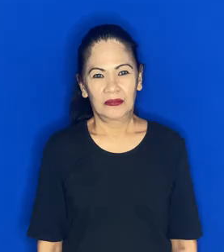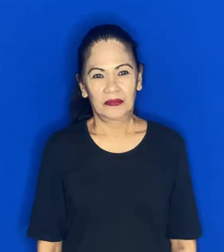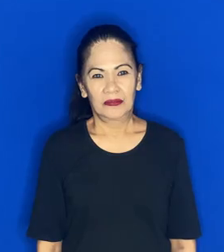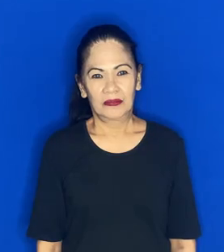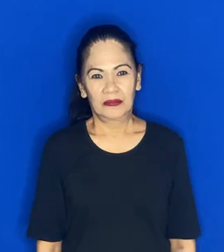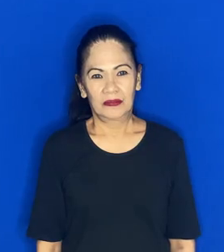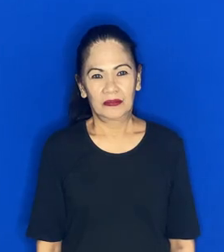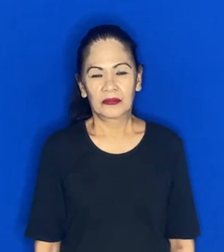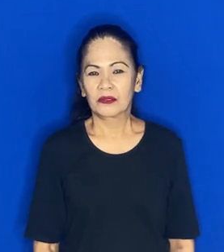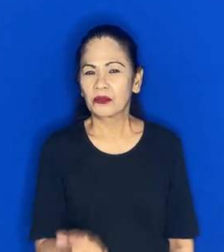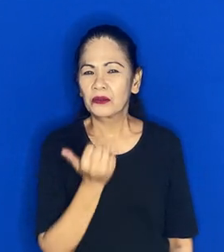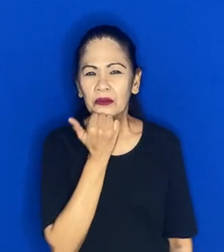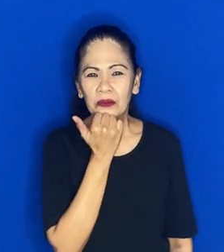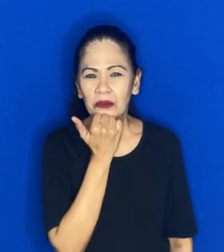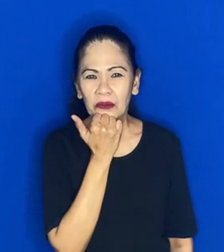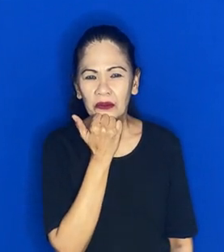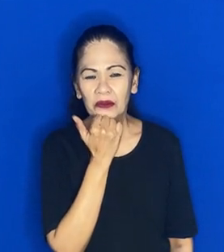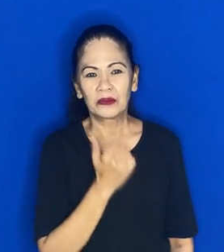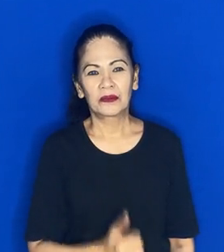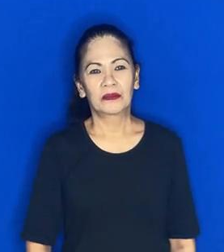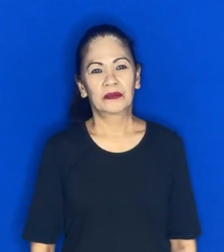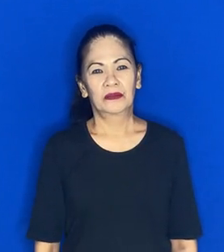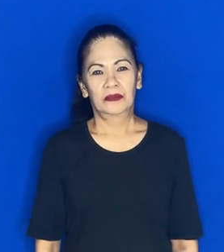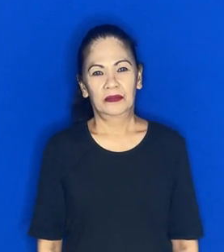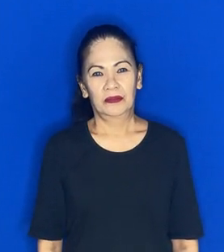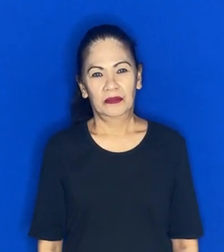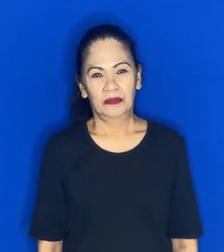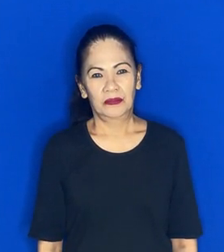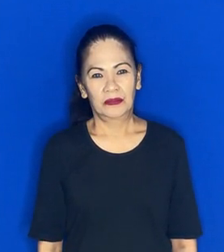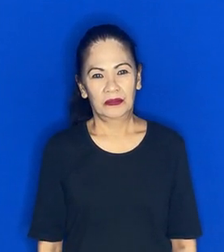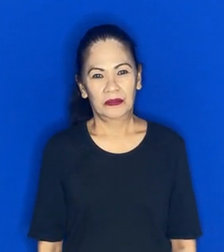wrong